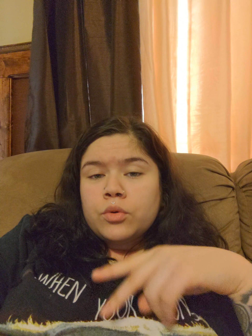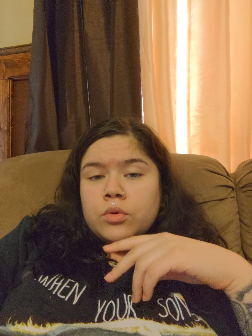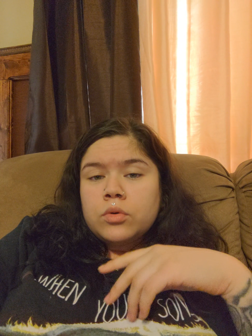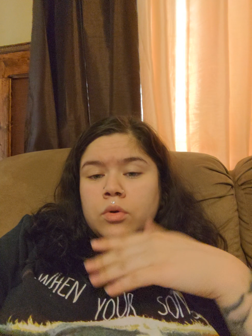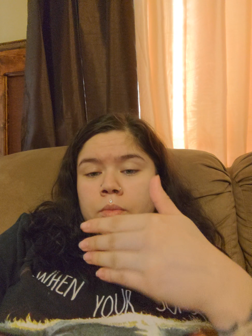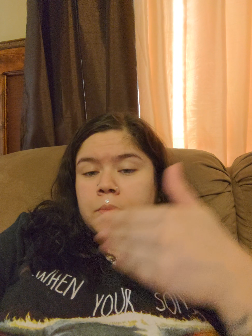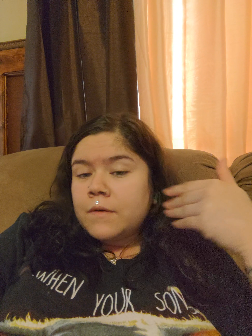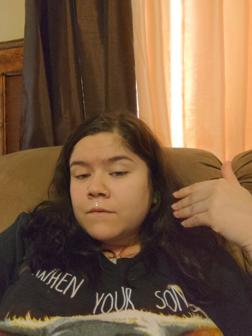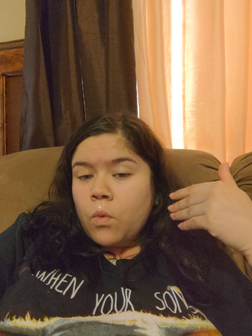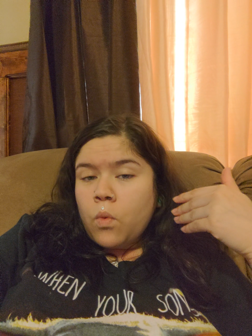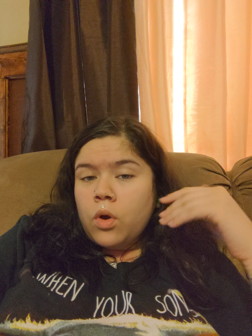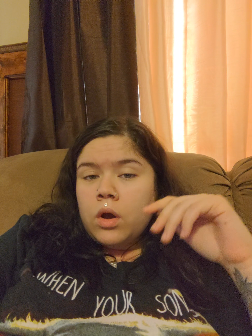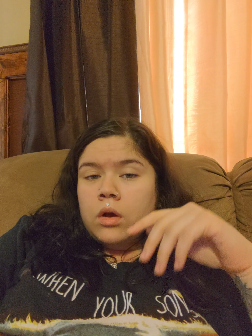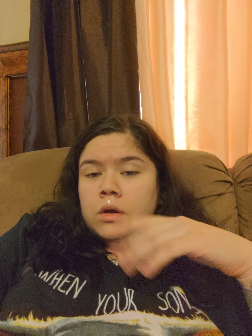before